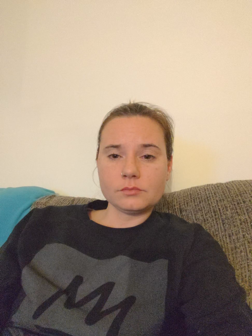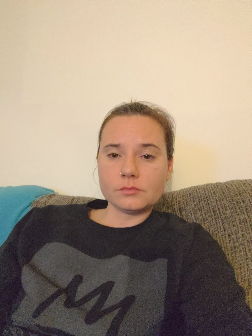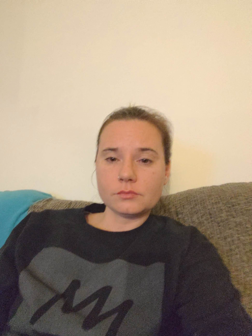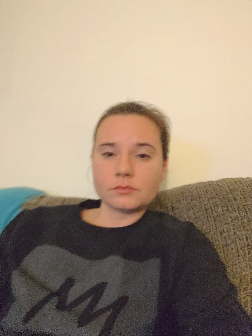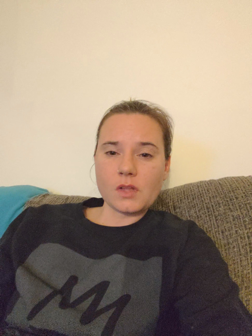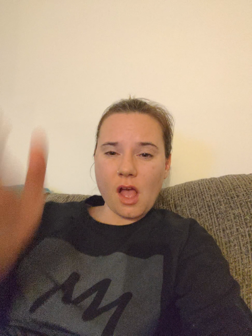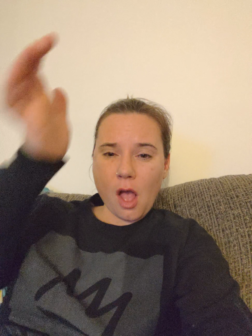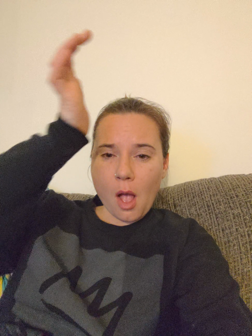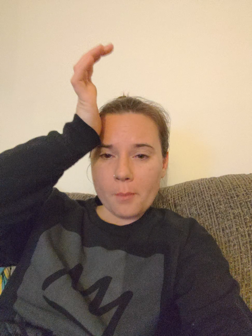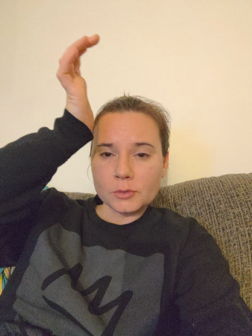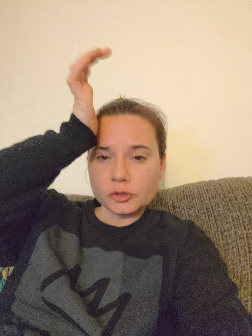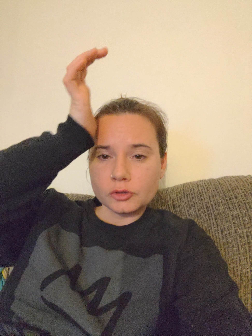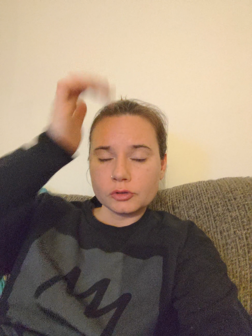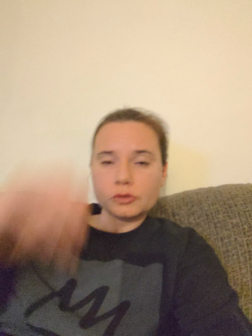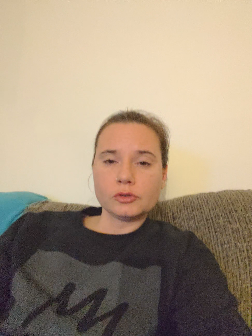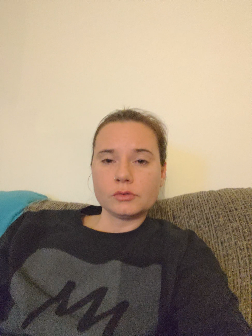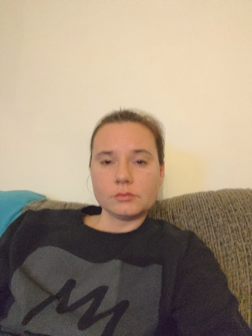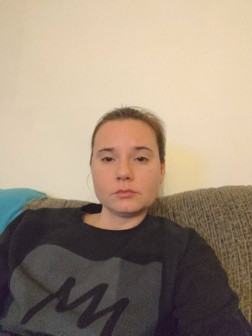garbage